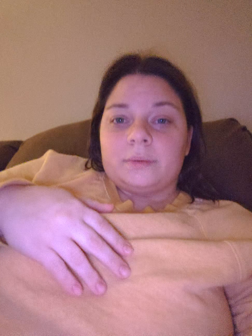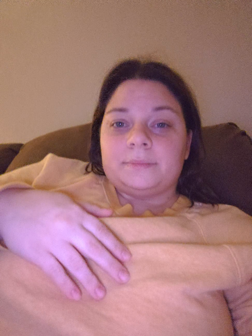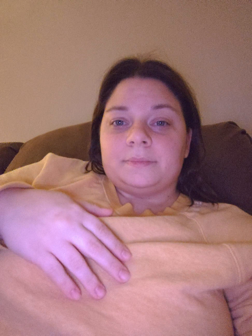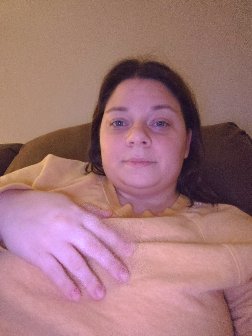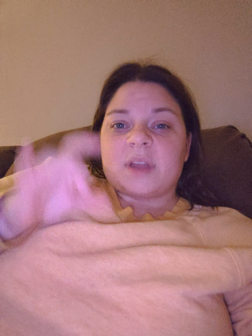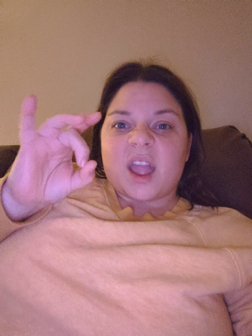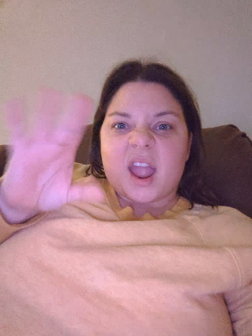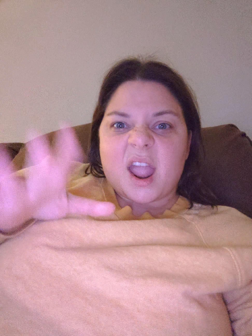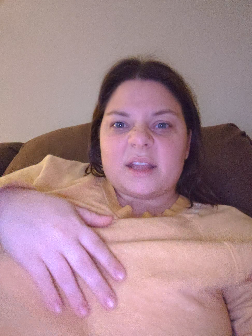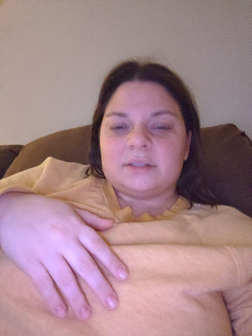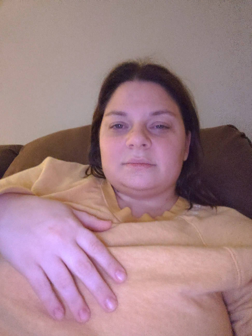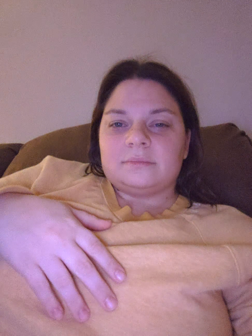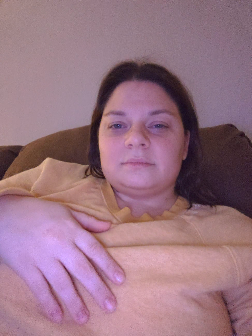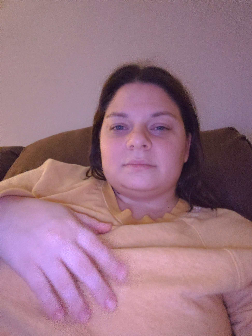hate